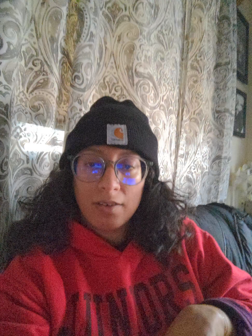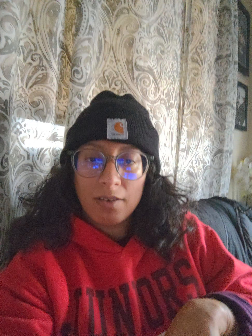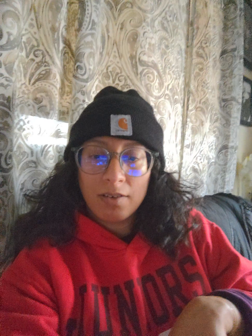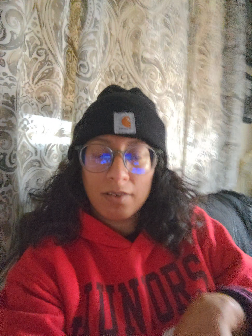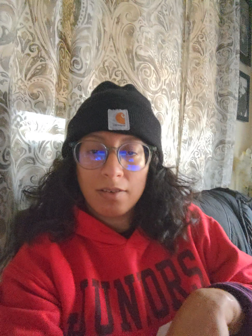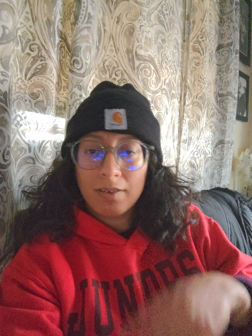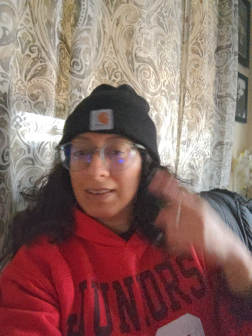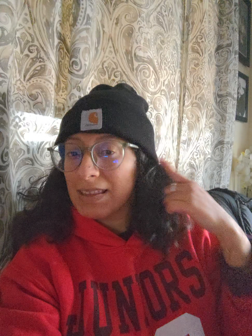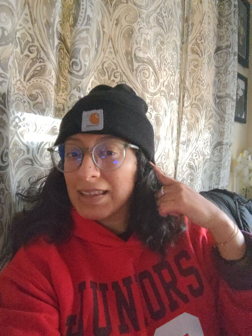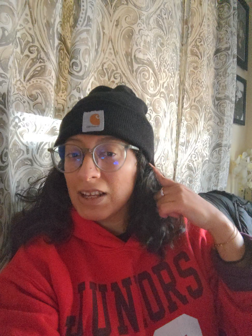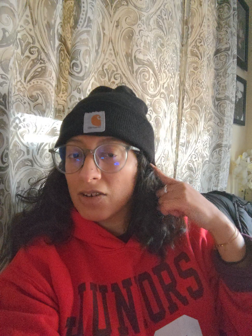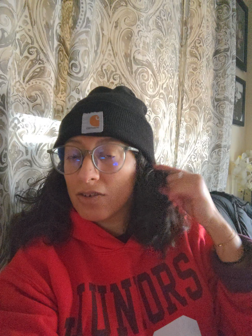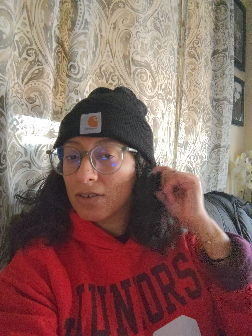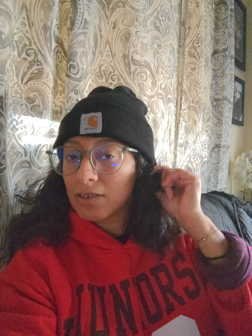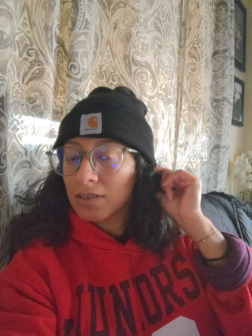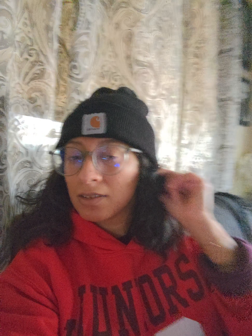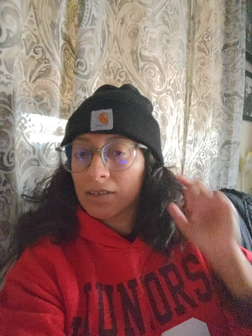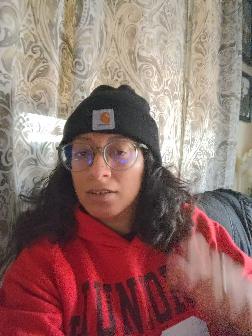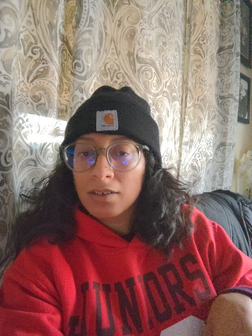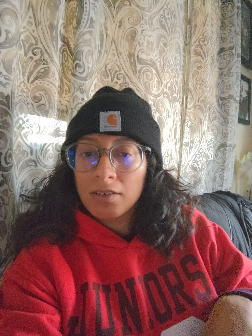ear